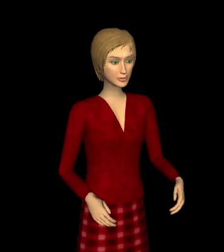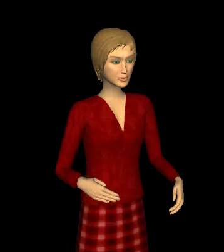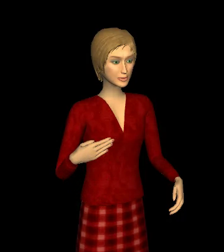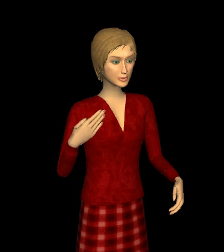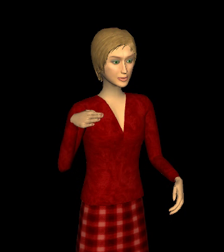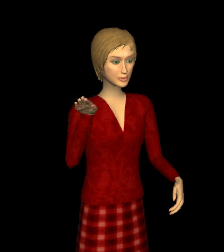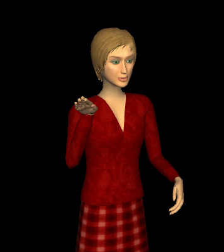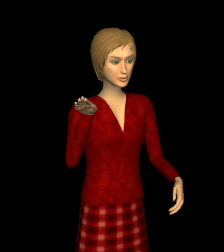آخر